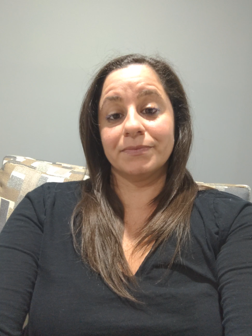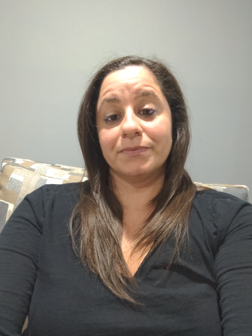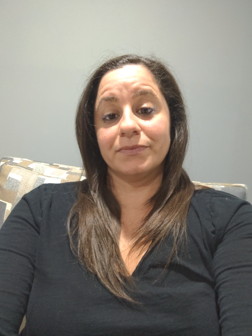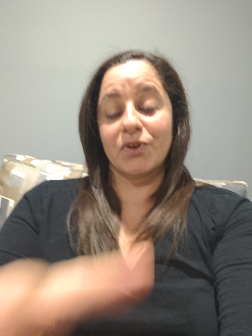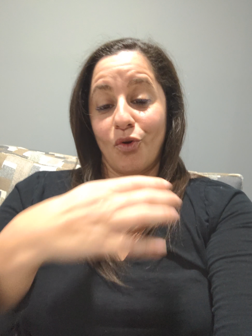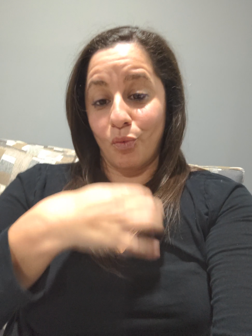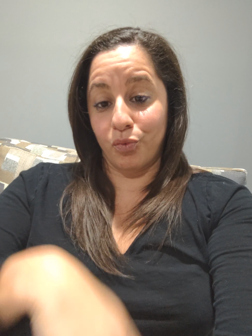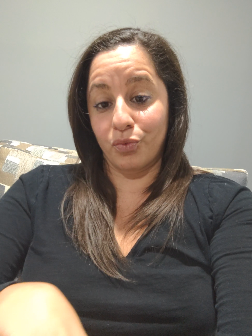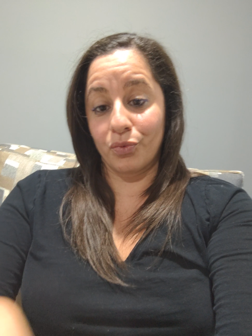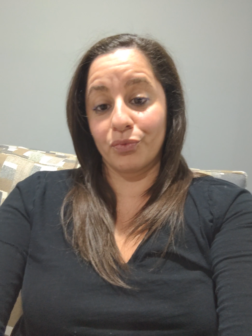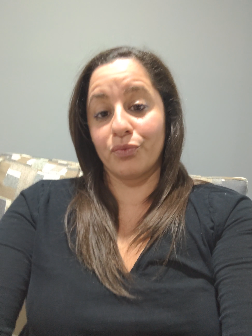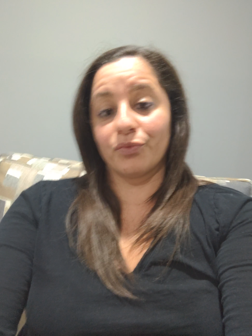hungry